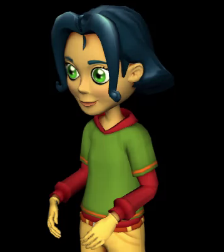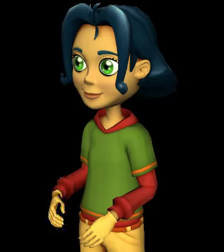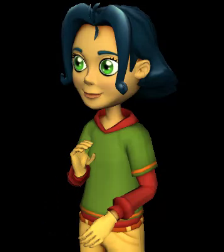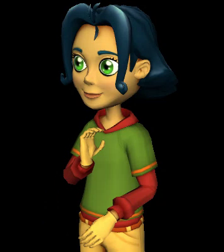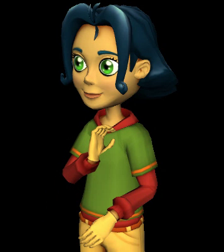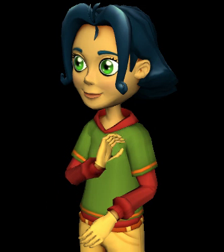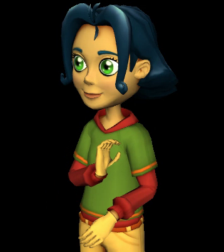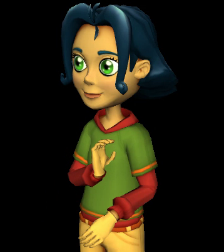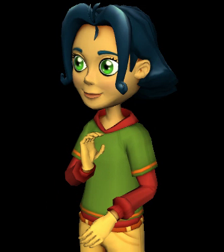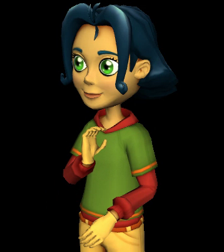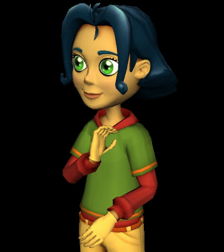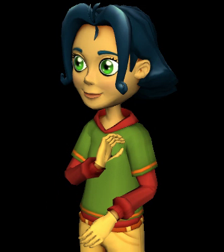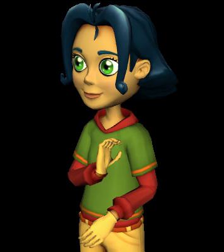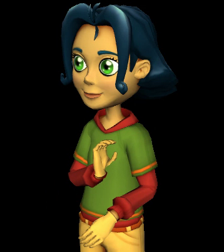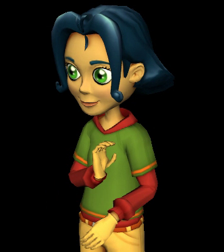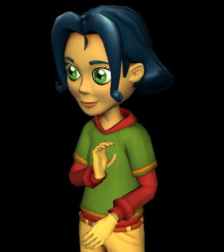يحاول